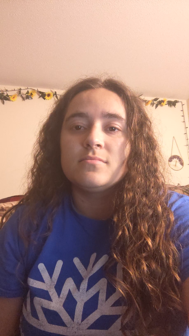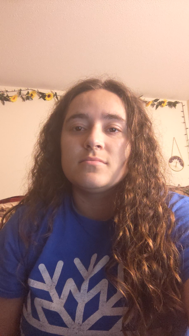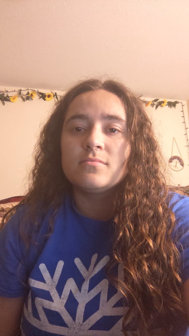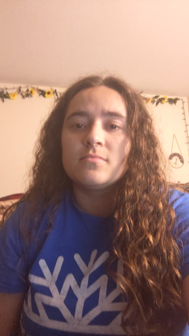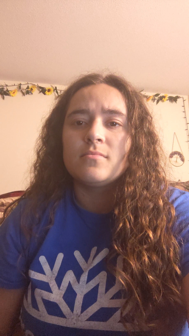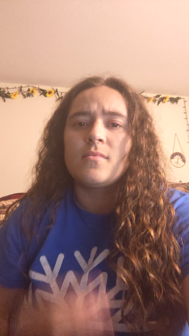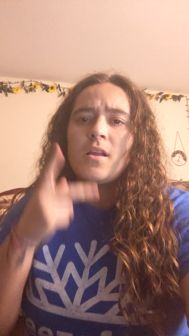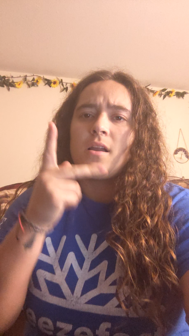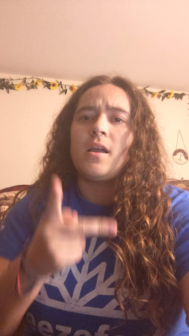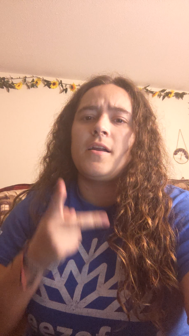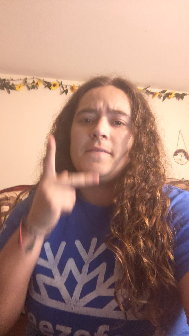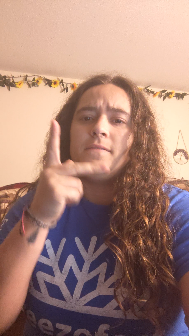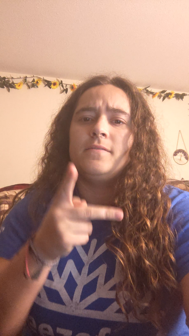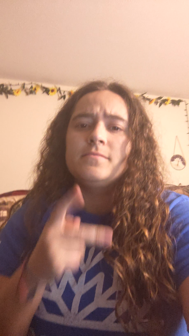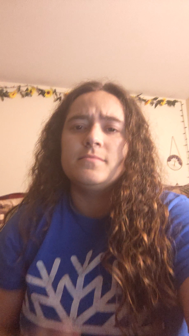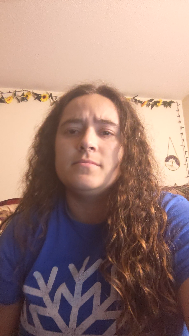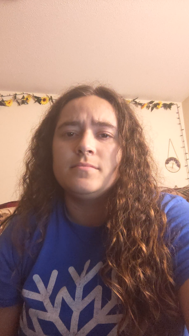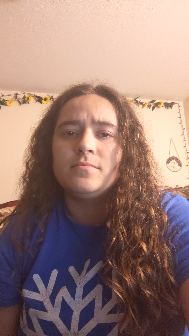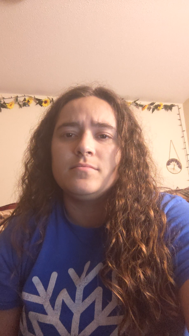careful